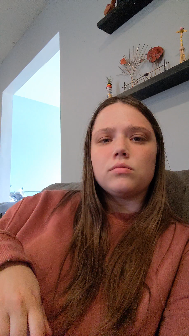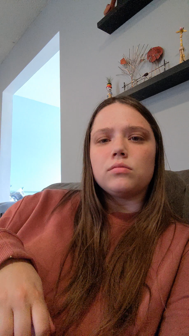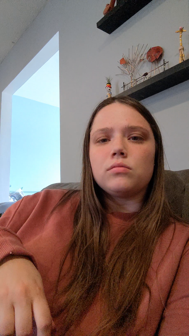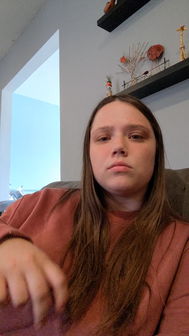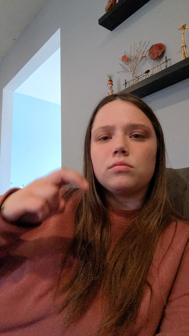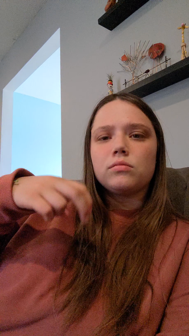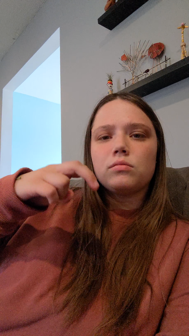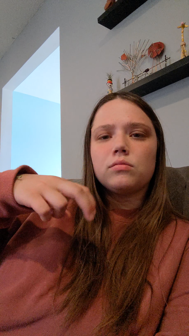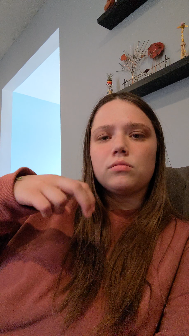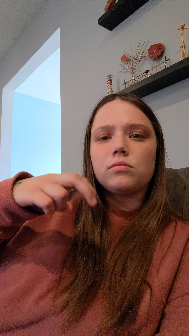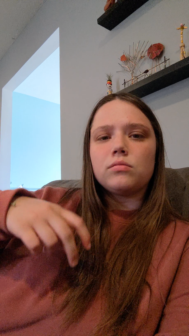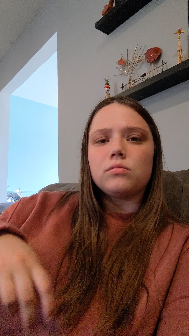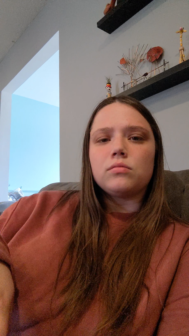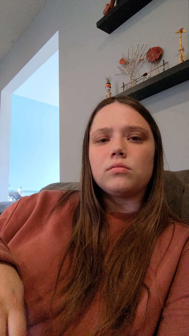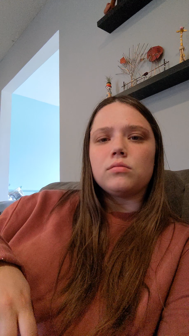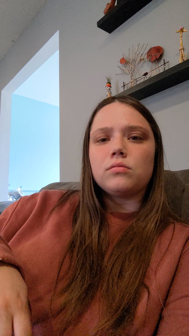potato